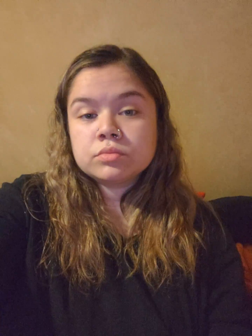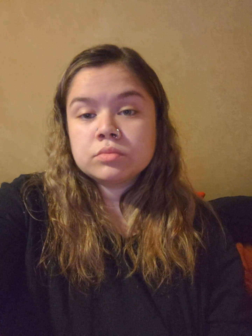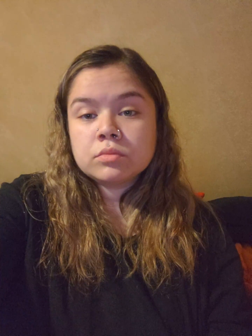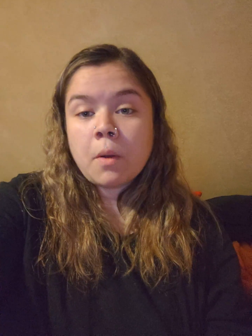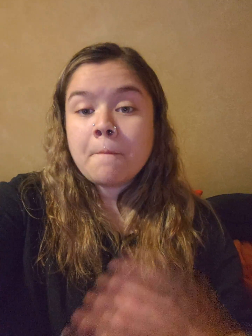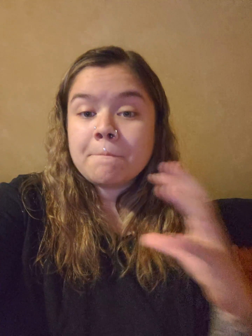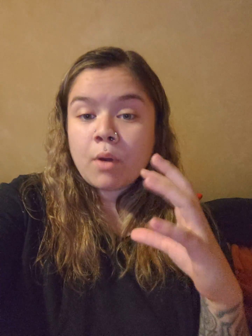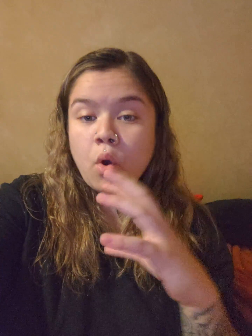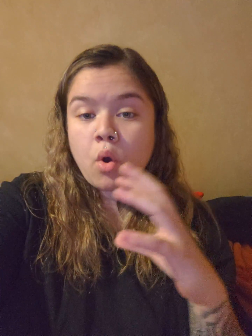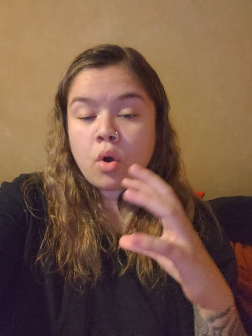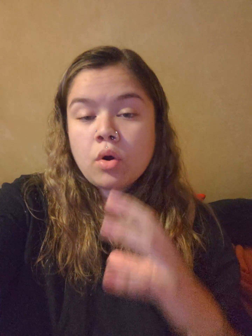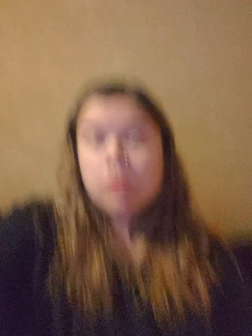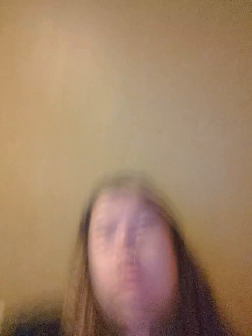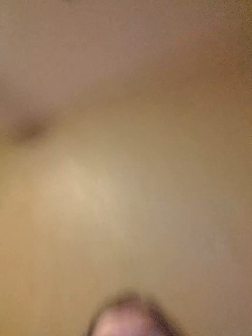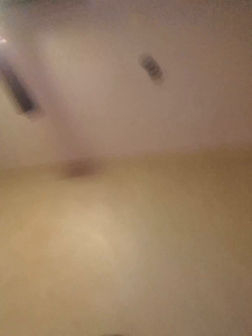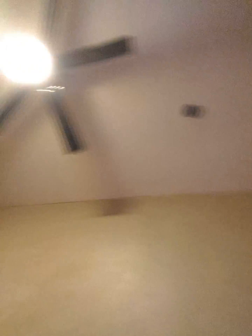ball